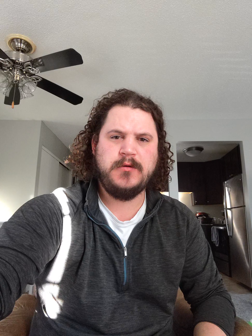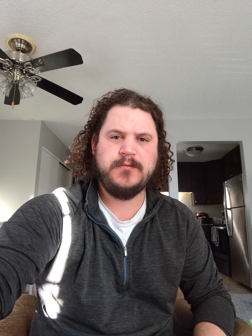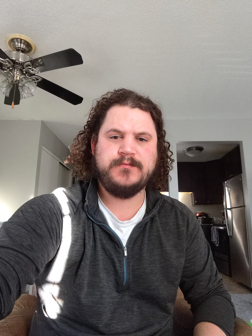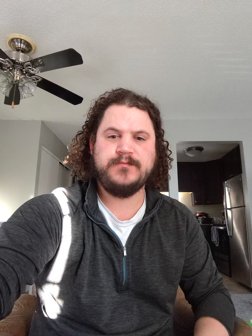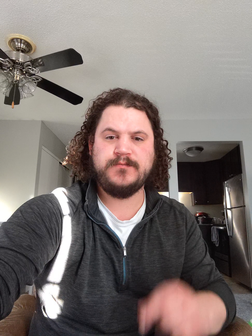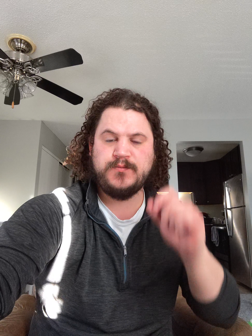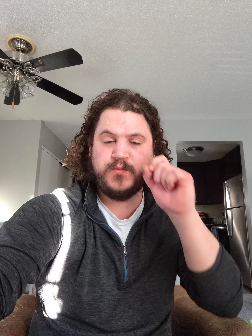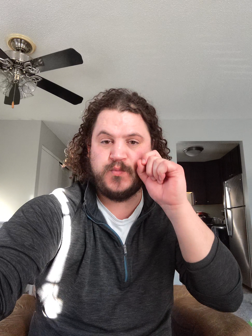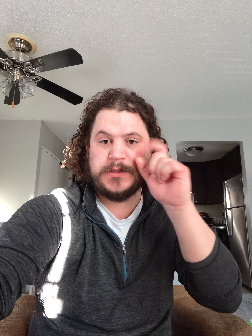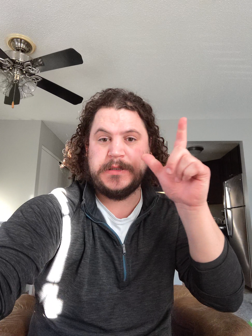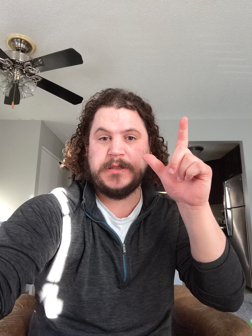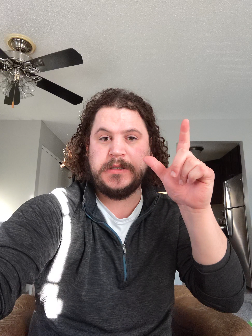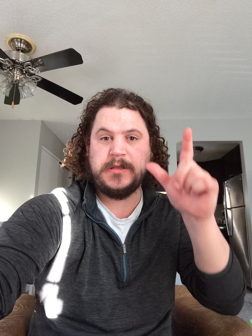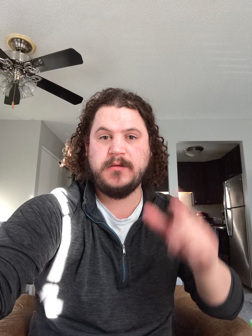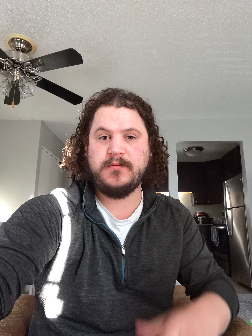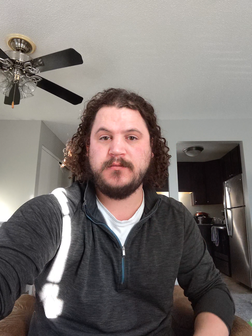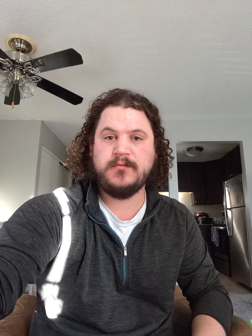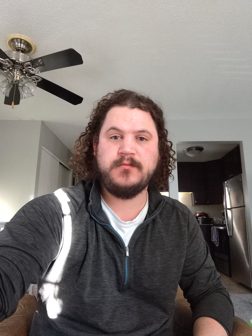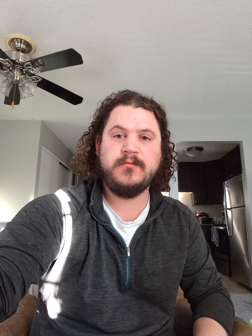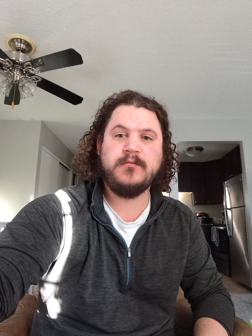awake